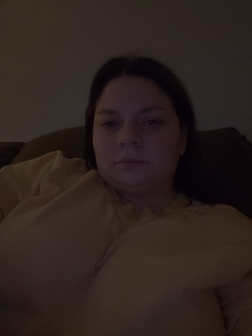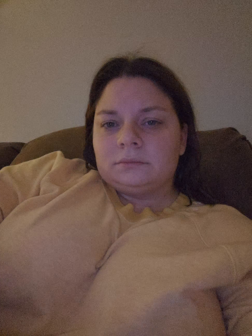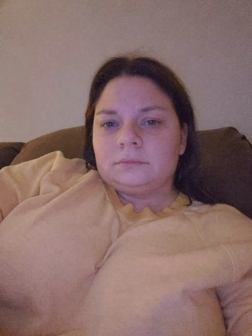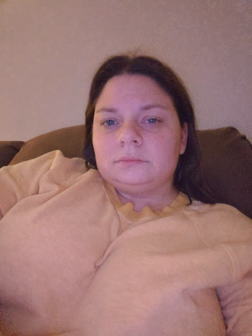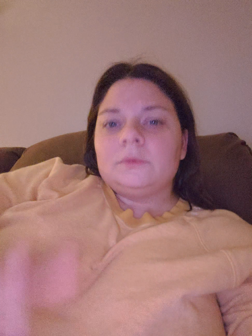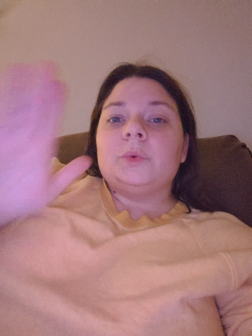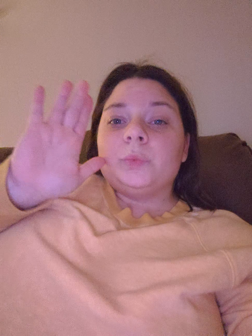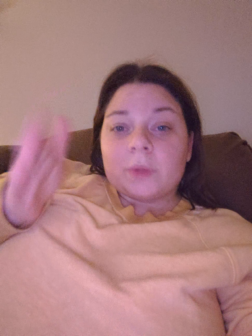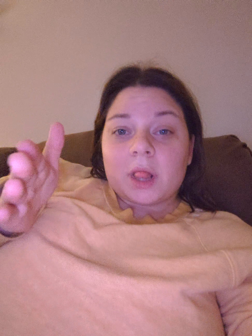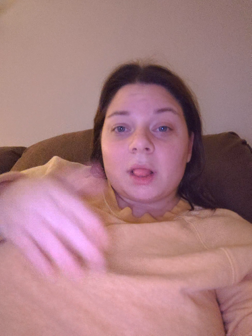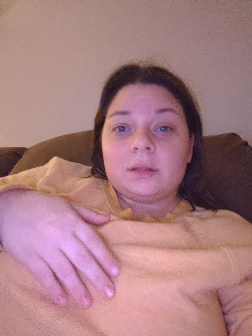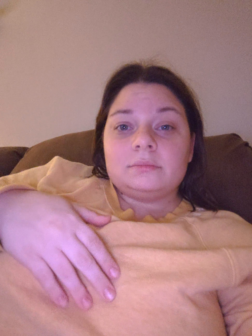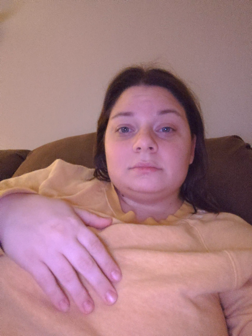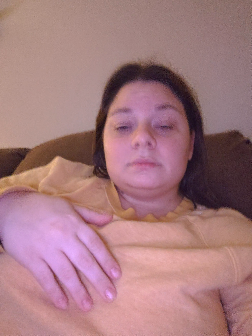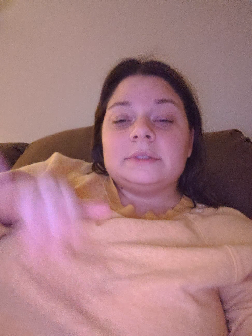will